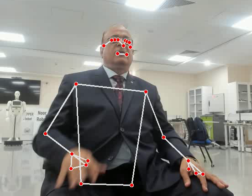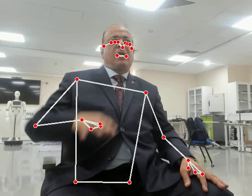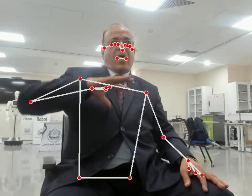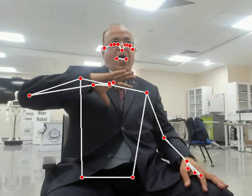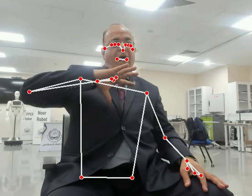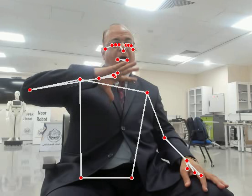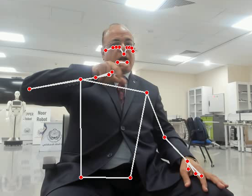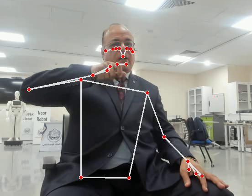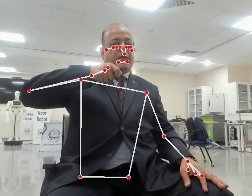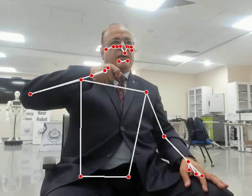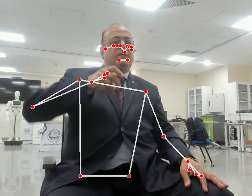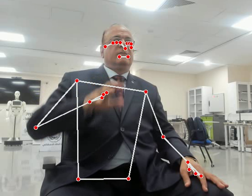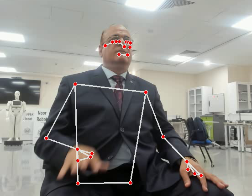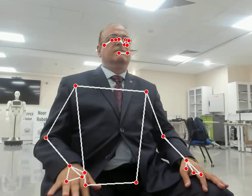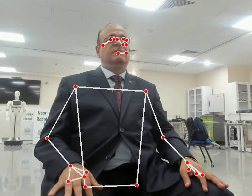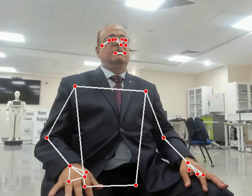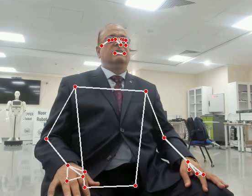harmy